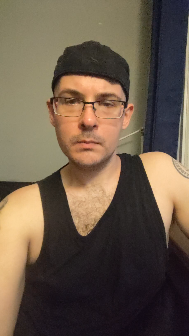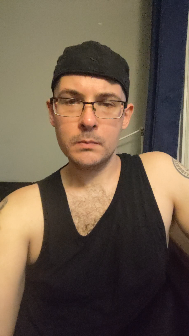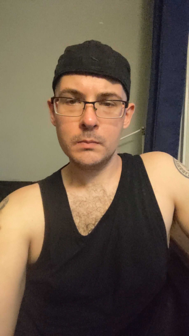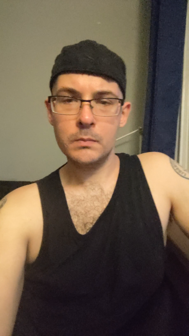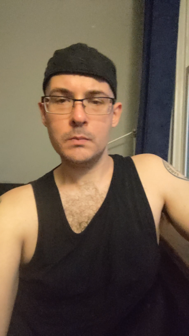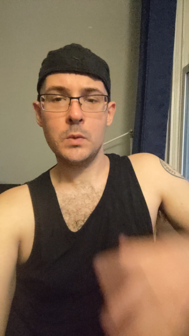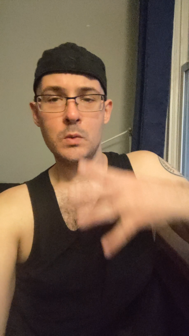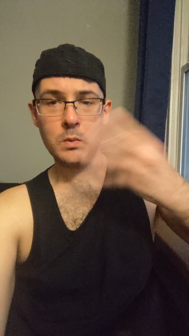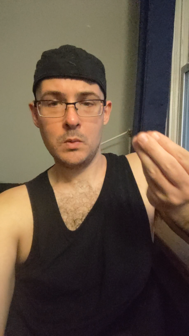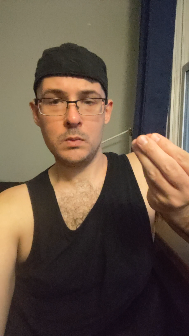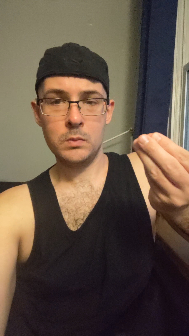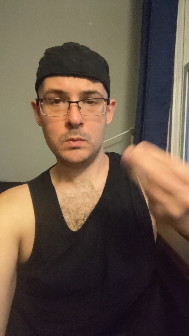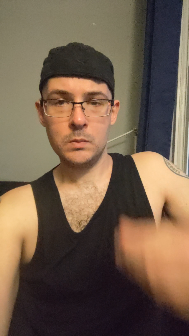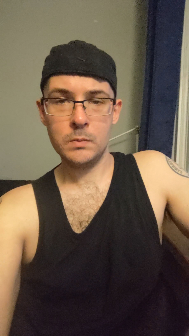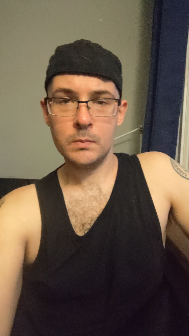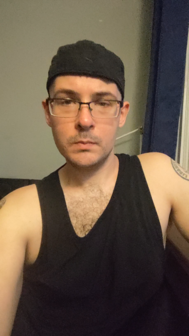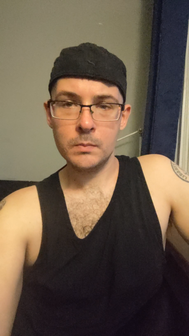going to